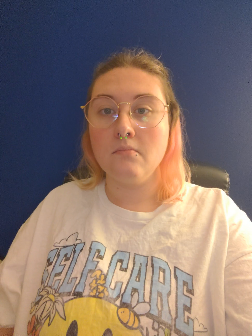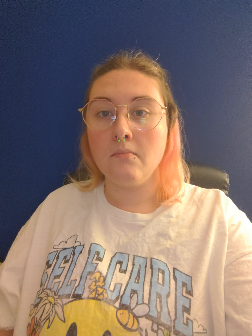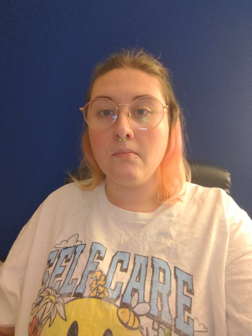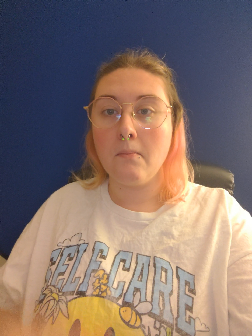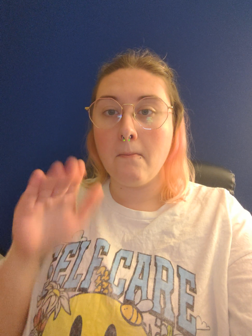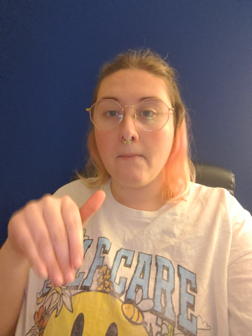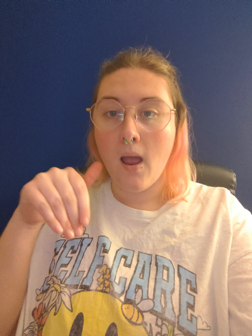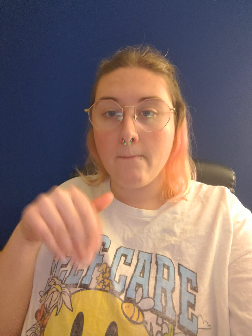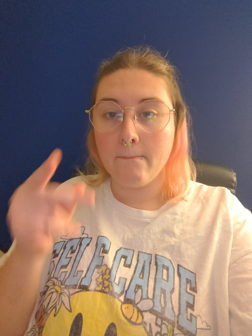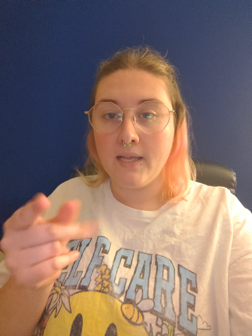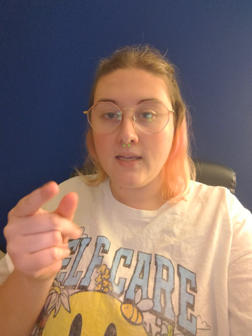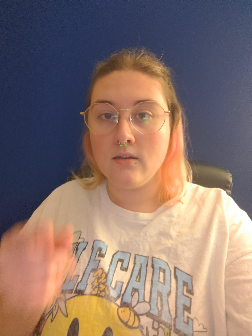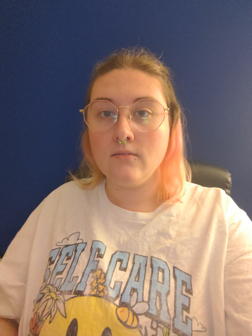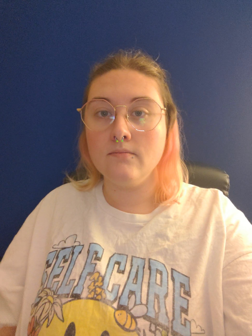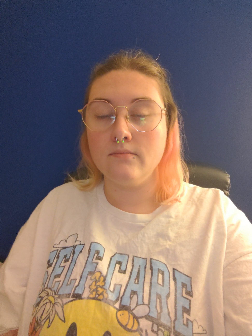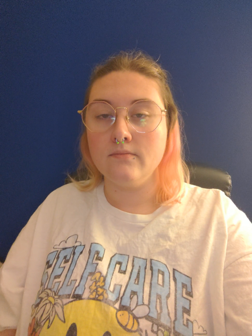puppy